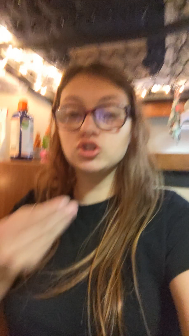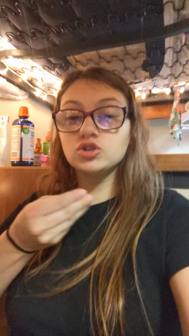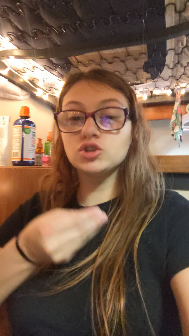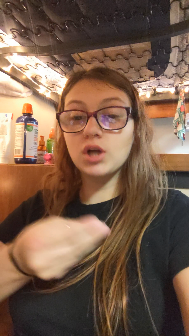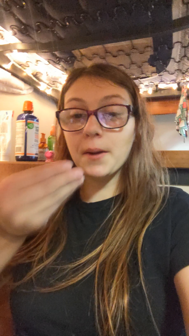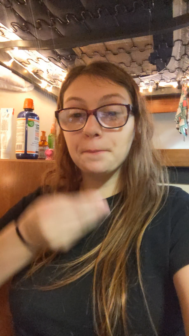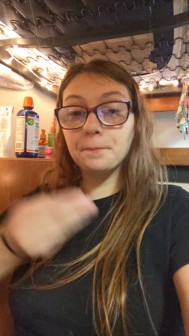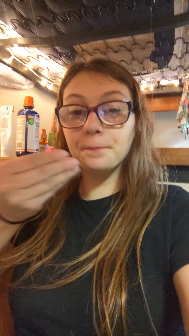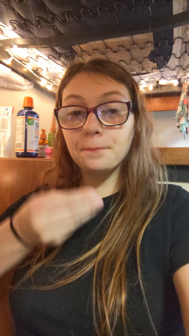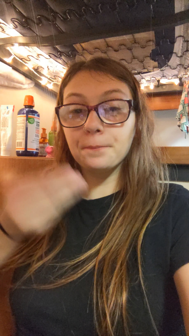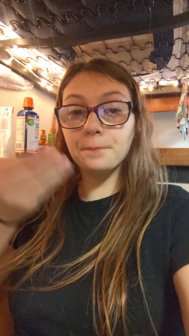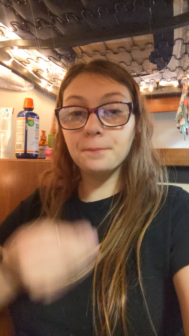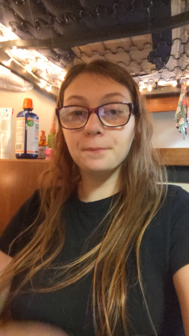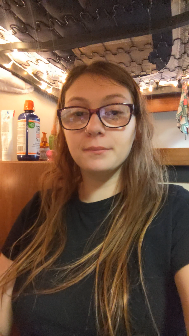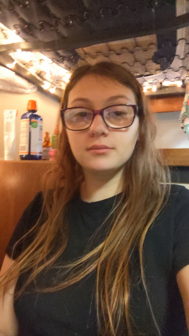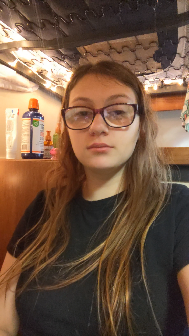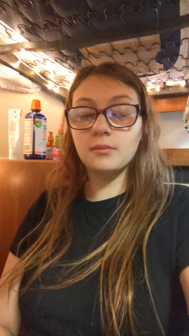shopping